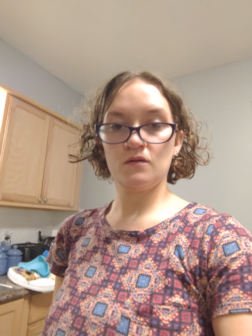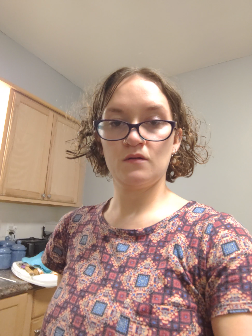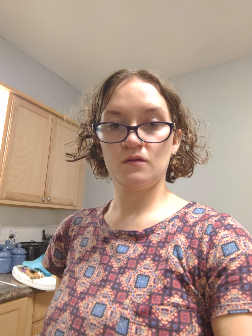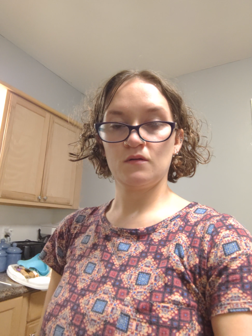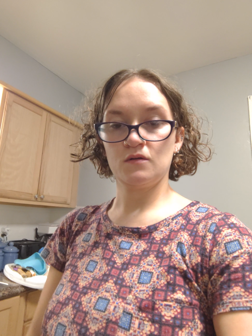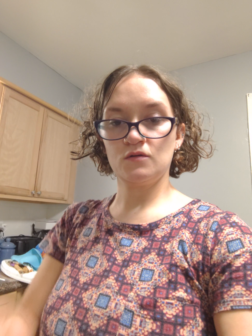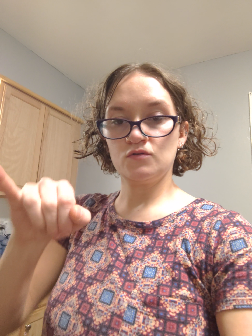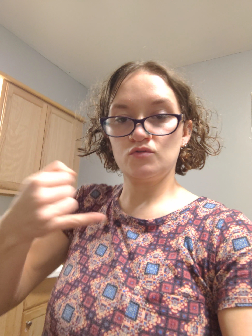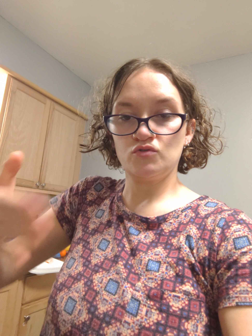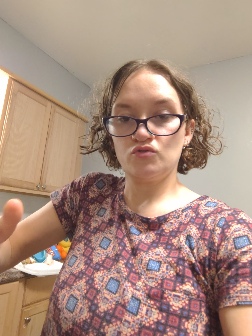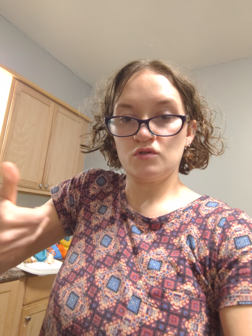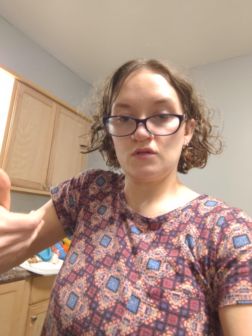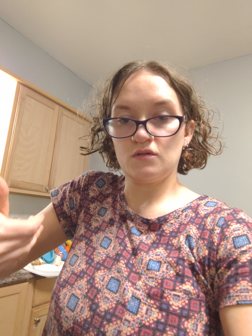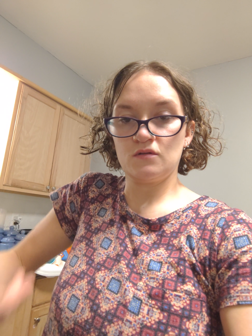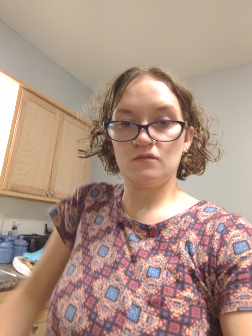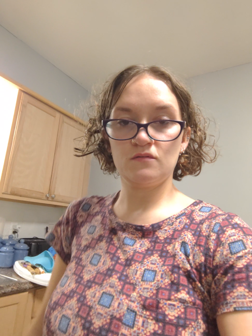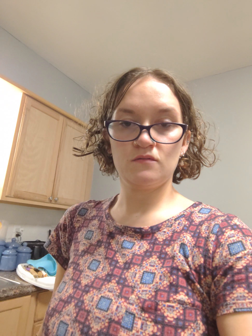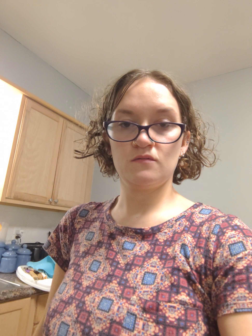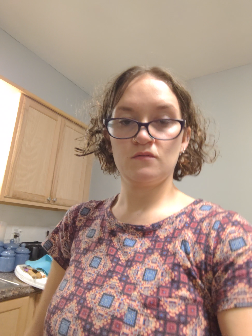jeans